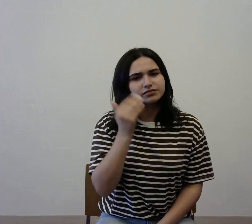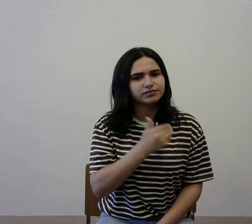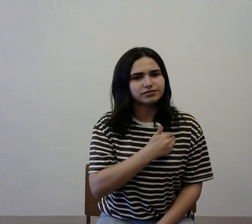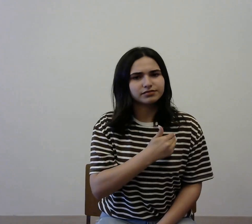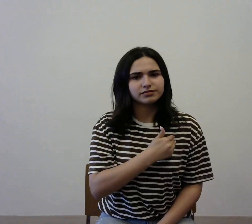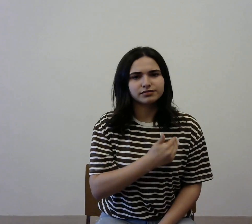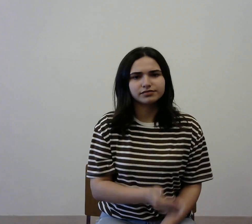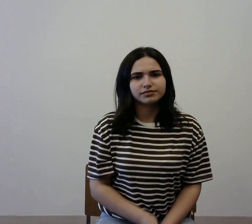istəyirəm